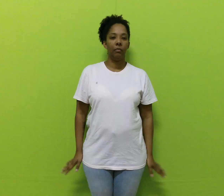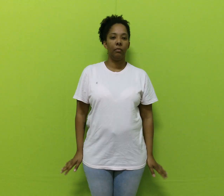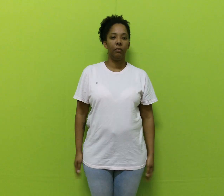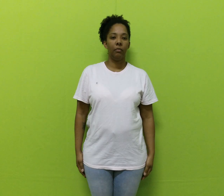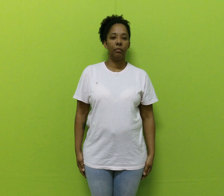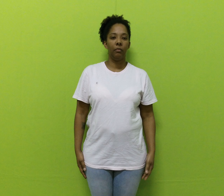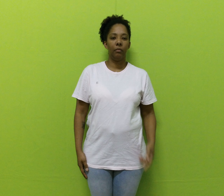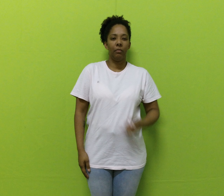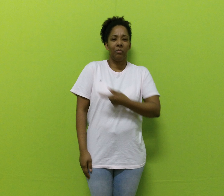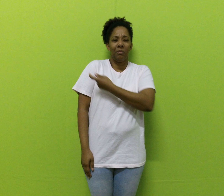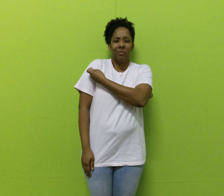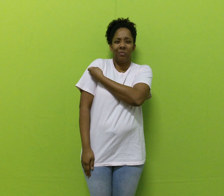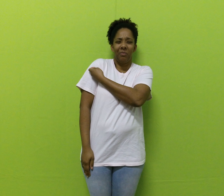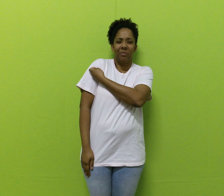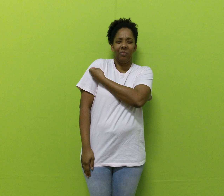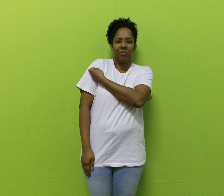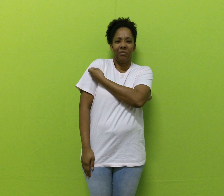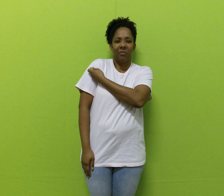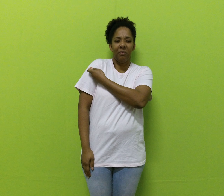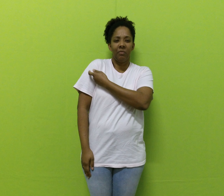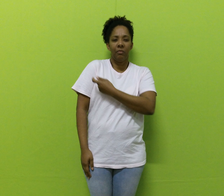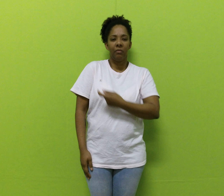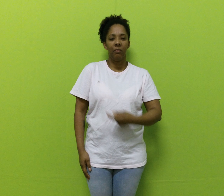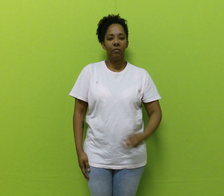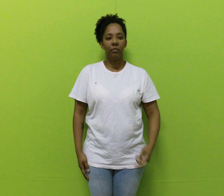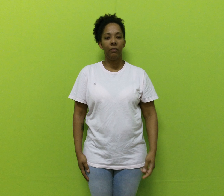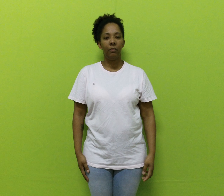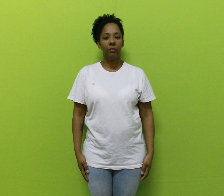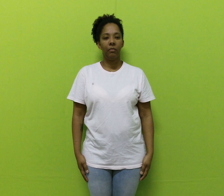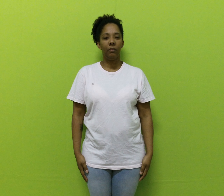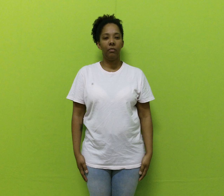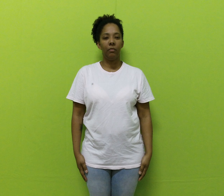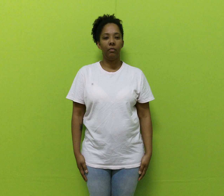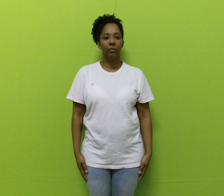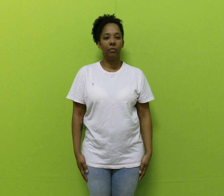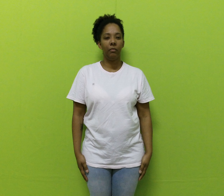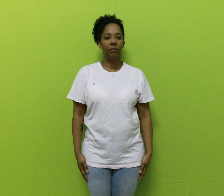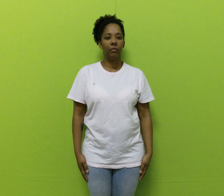vacina